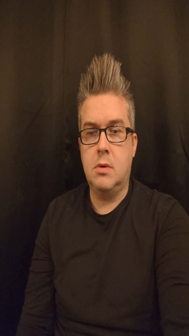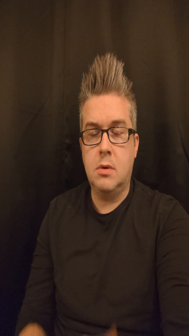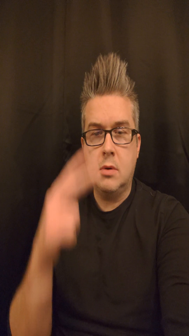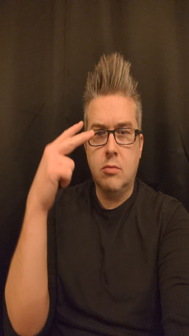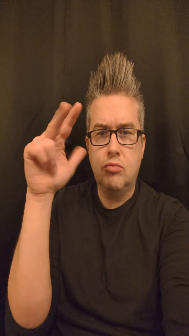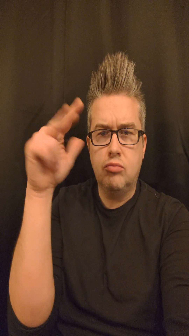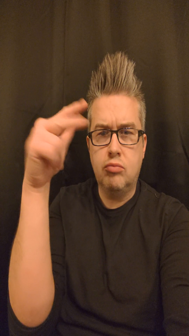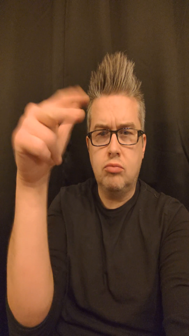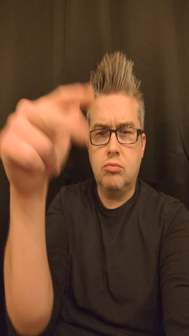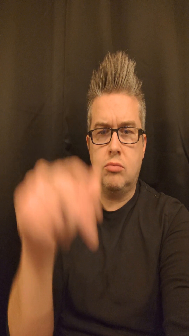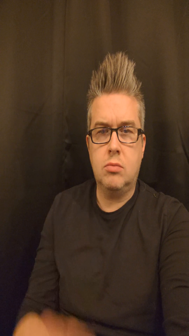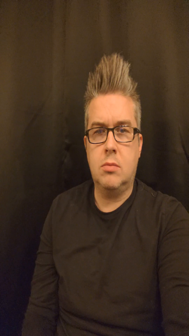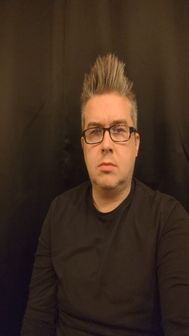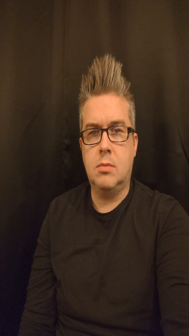helicopter